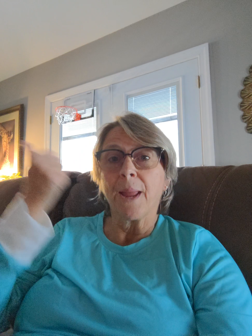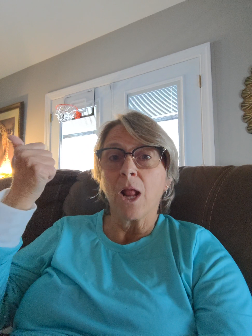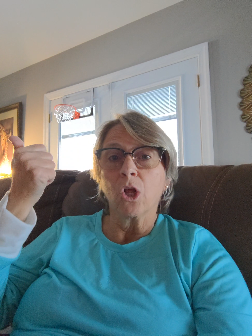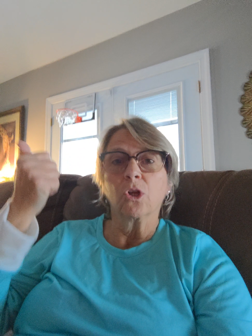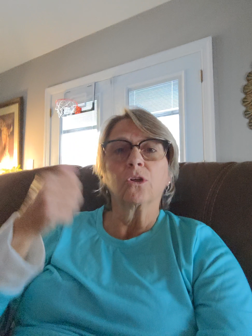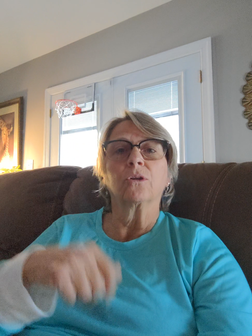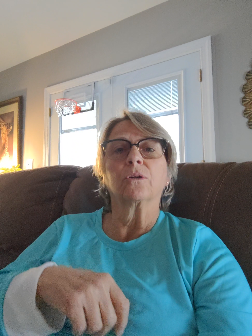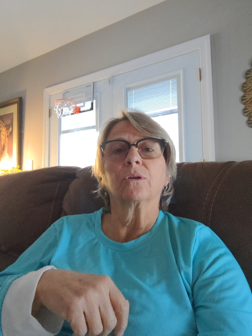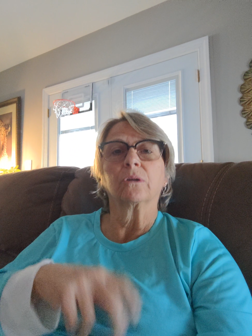better